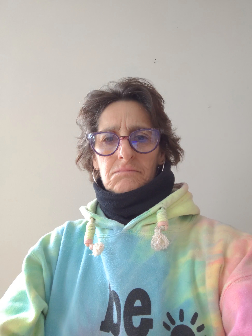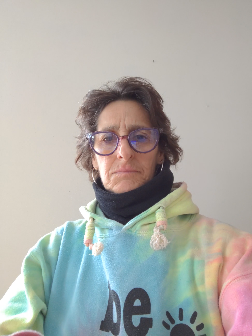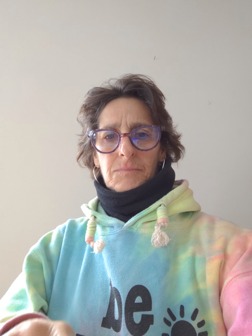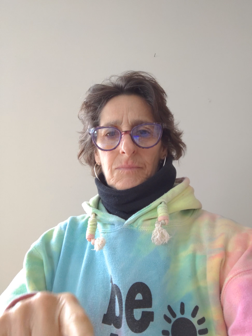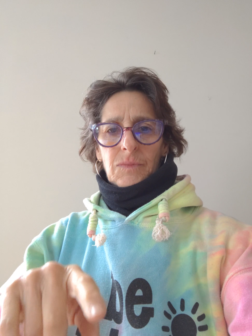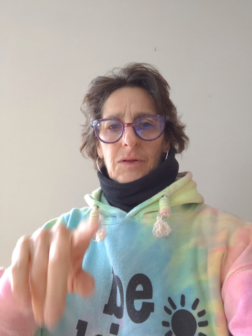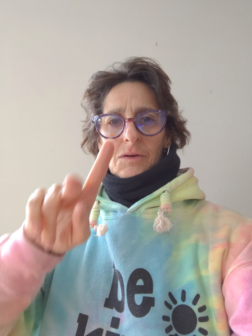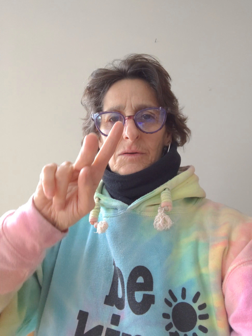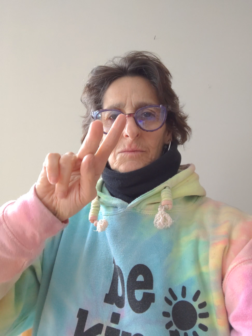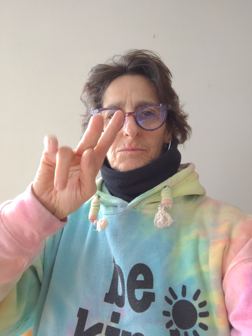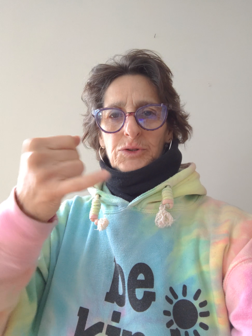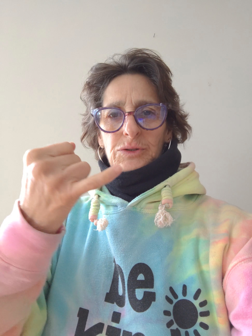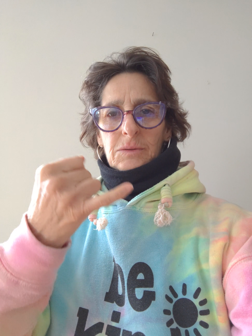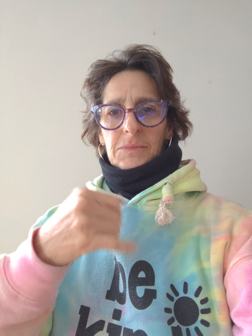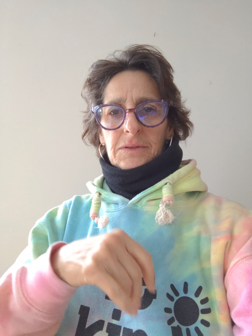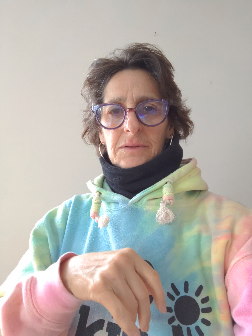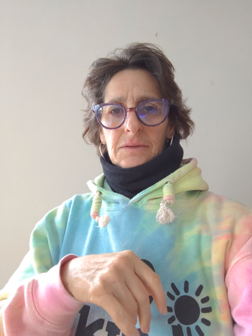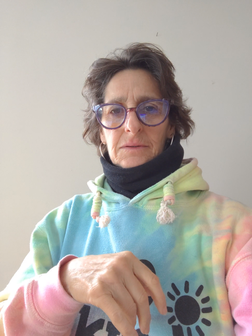pajamas